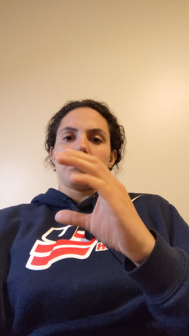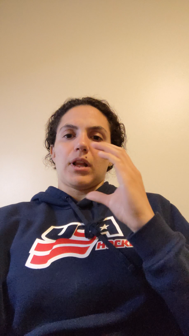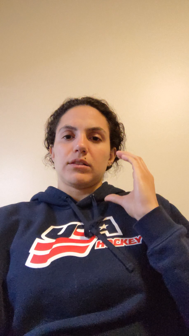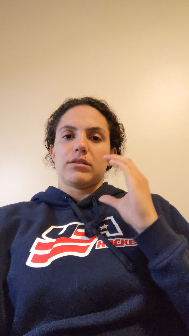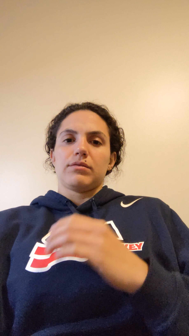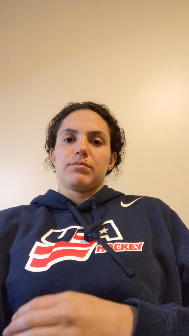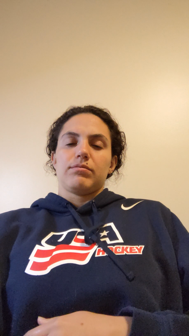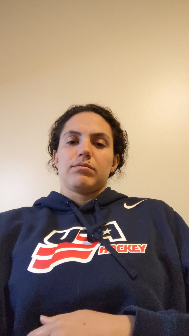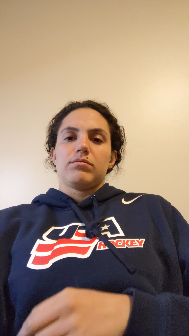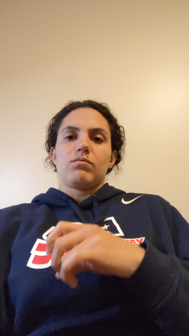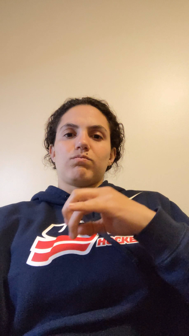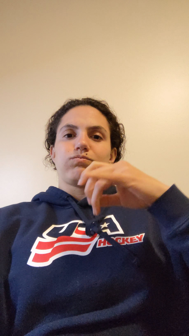bubbles